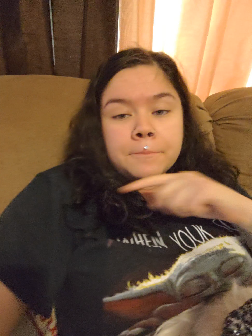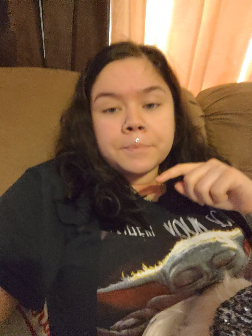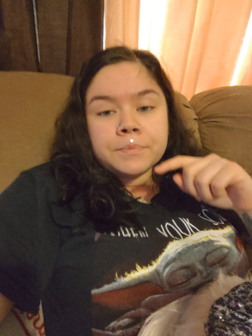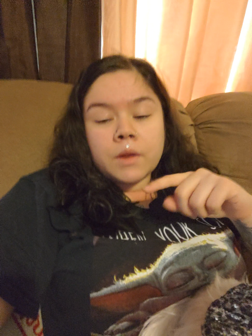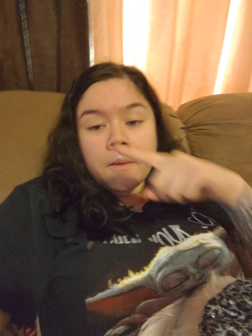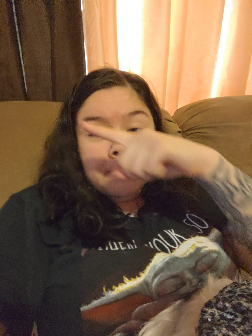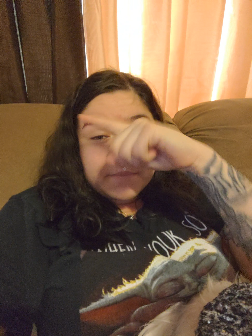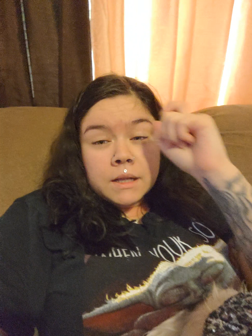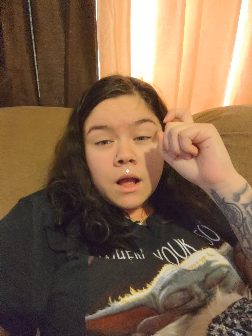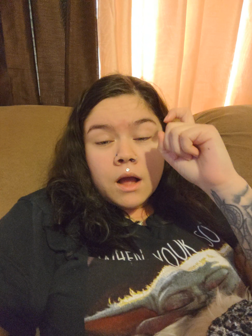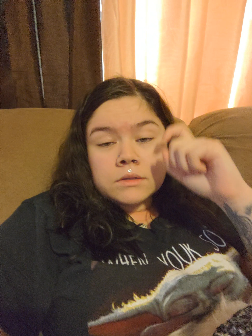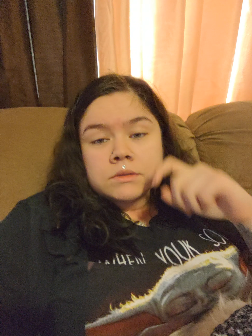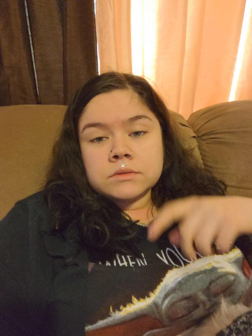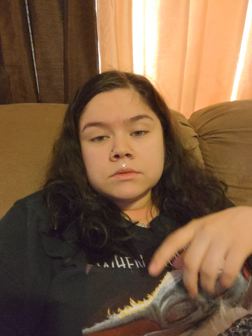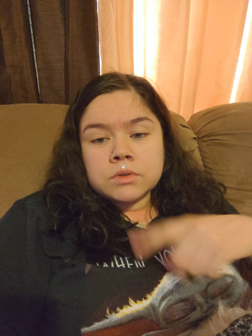because